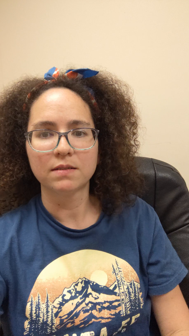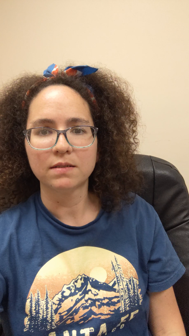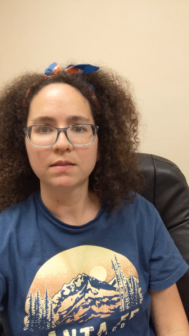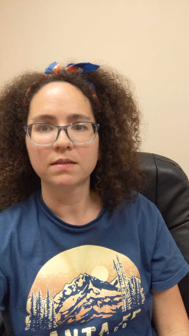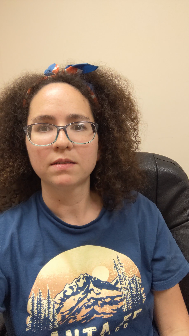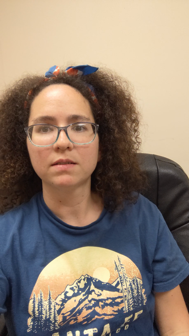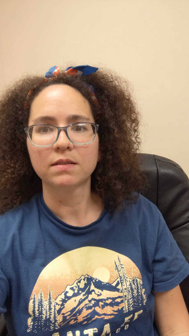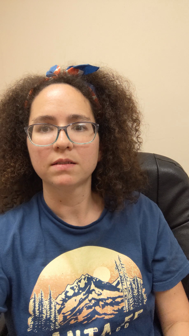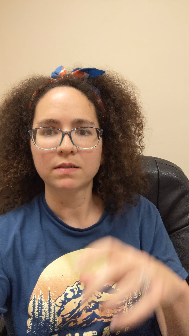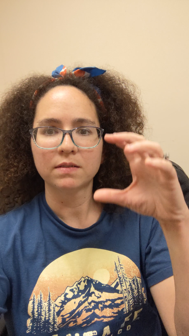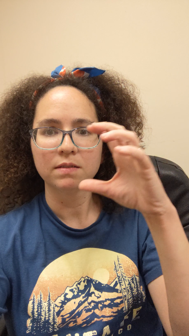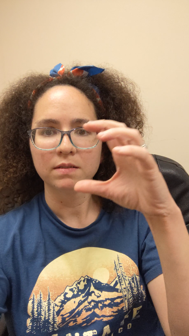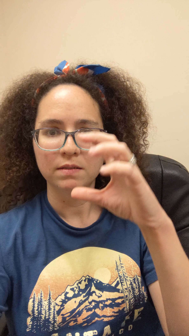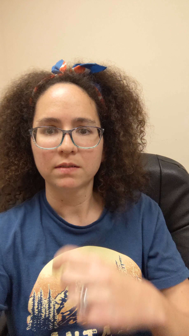ball